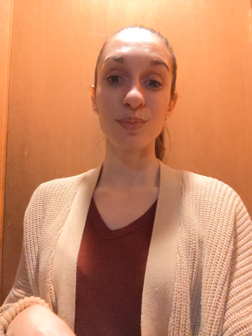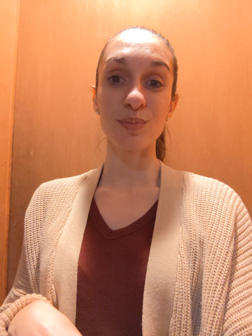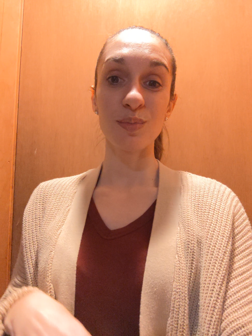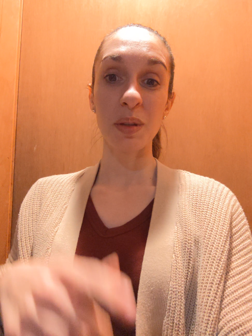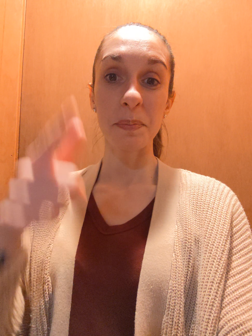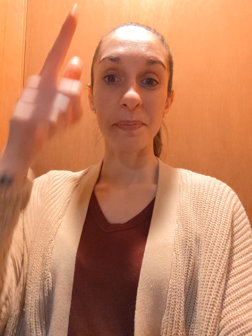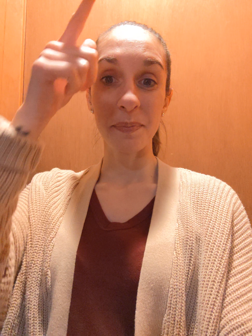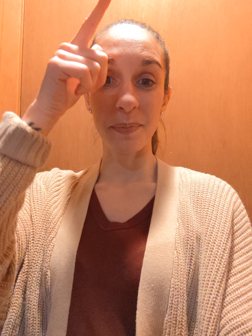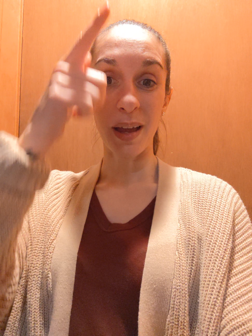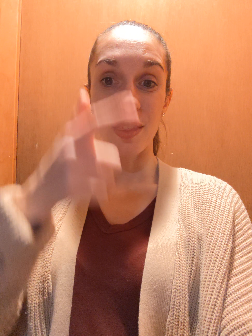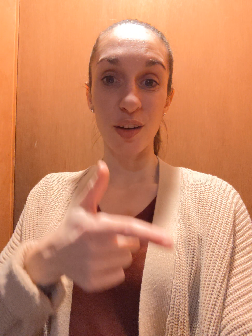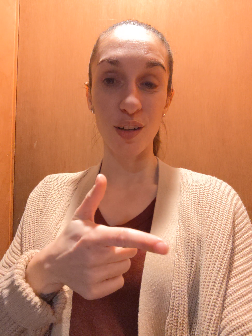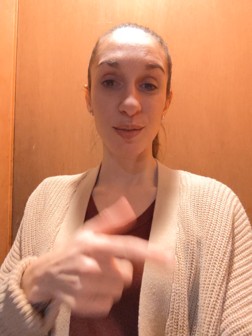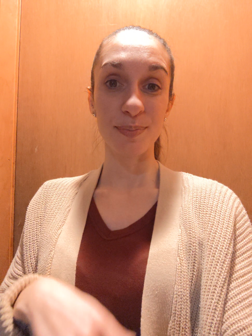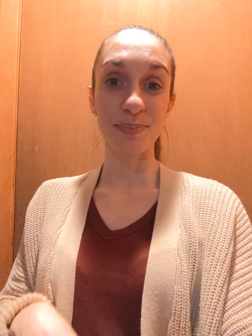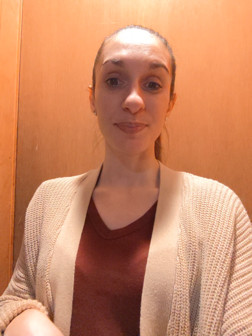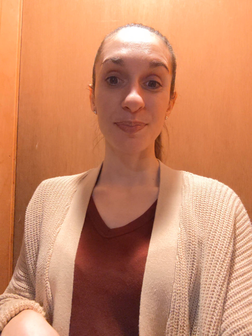brother